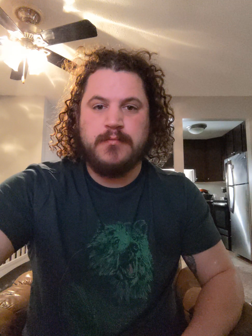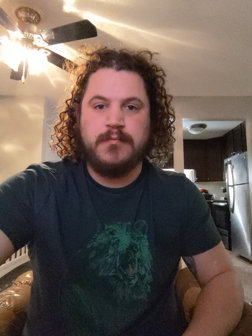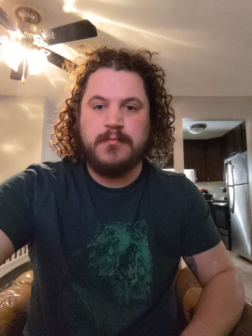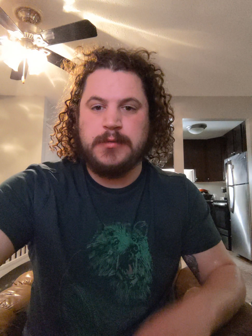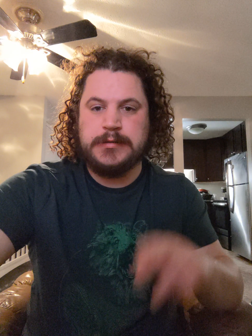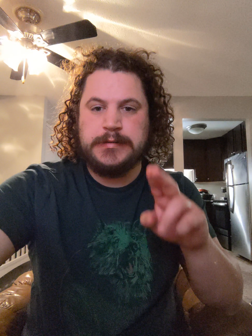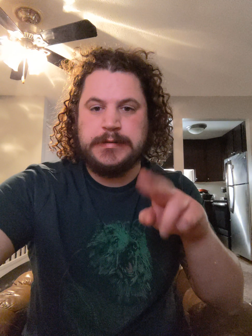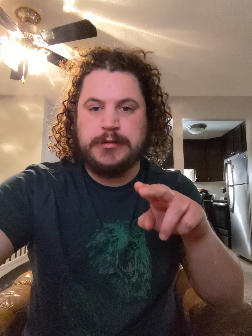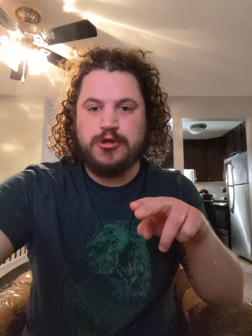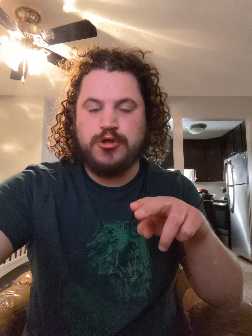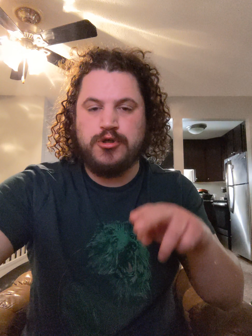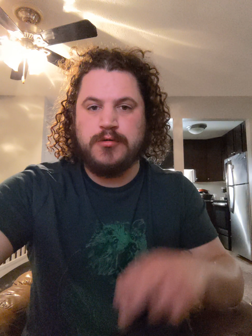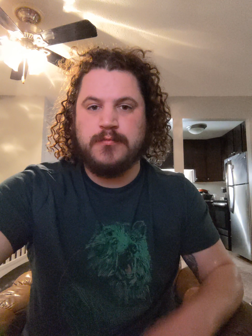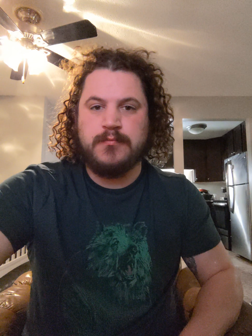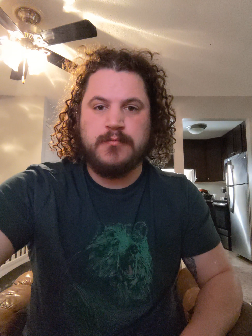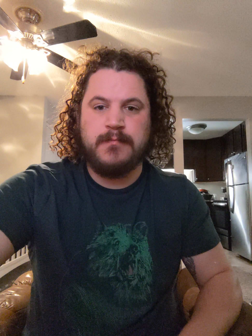chair